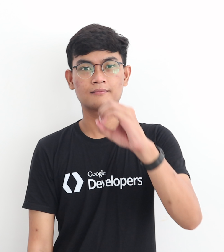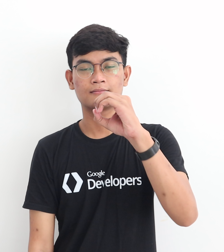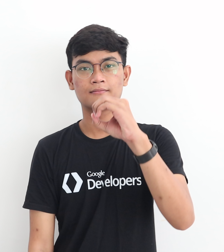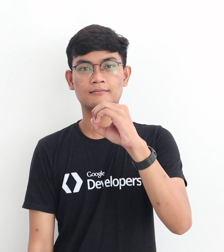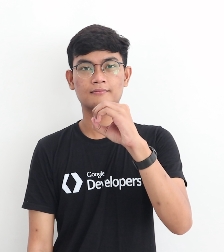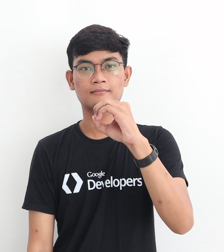O